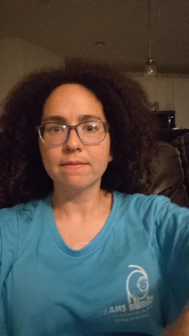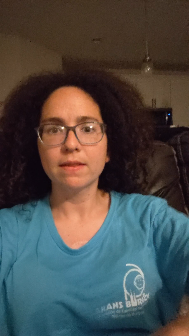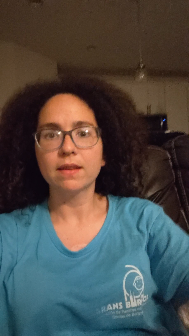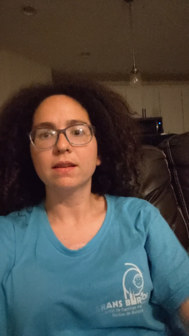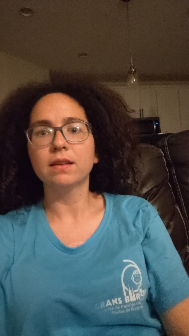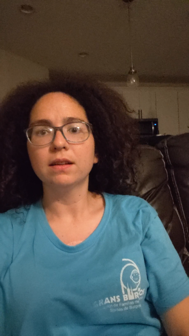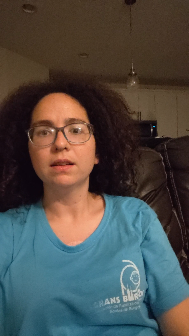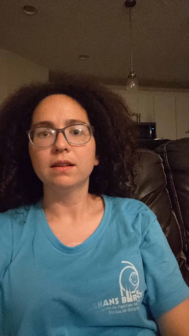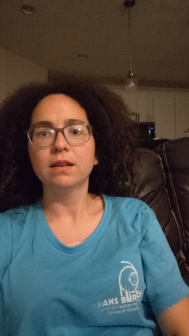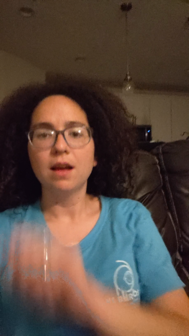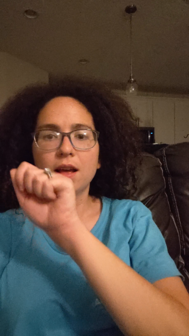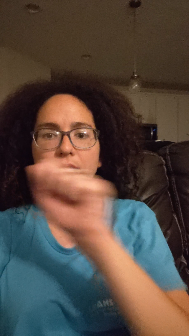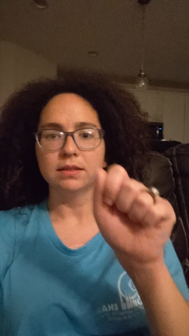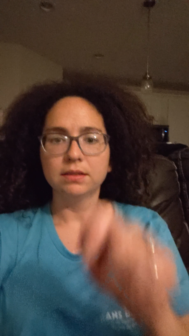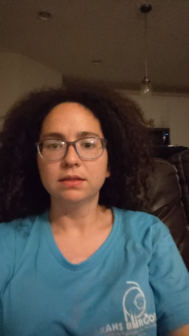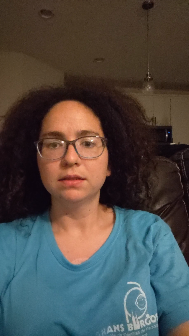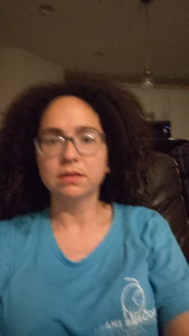a